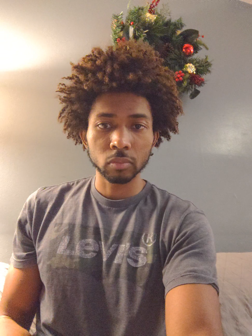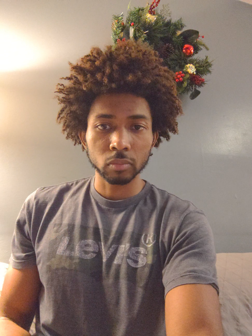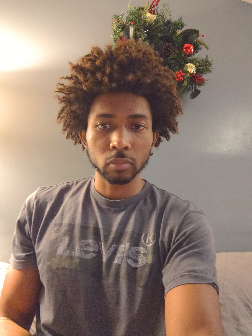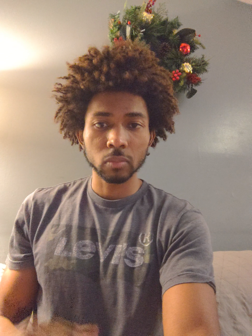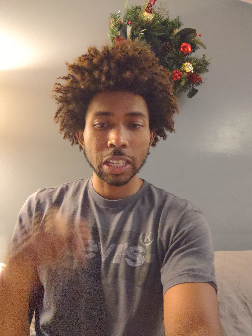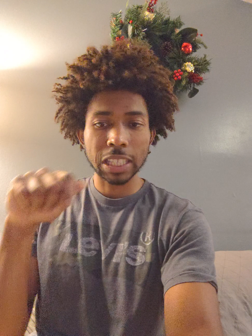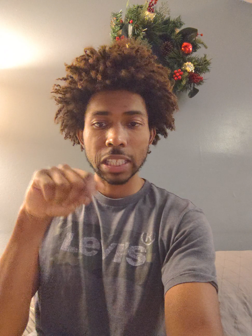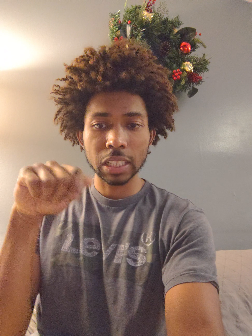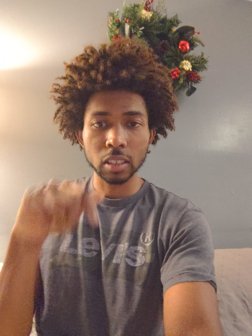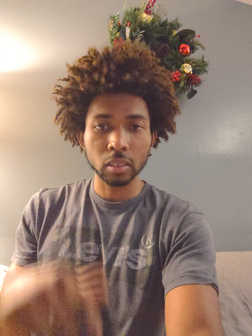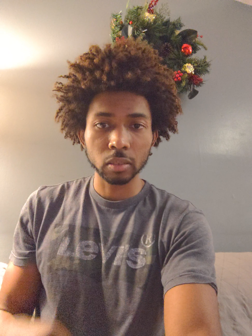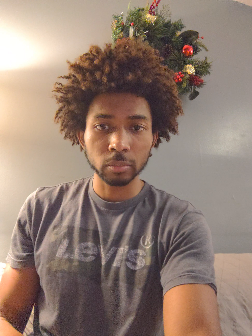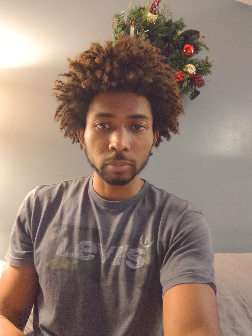toothbrush